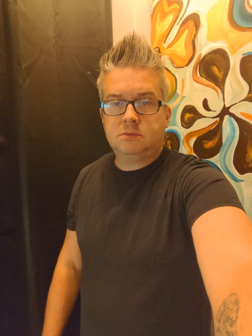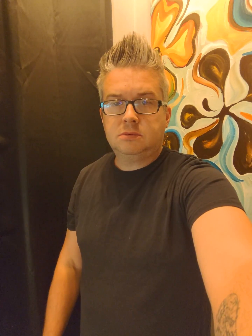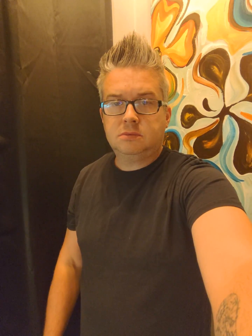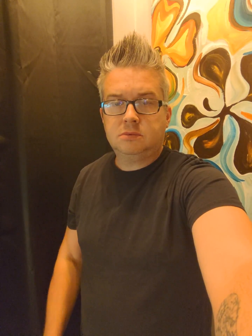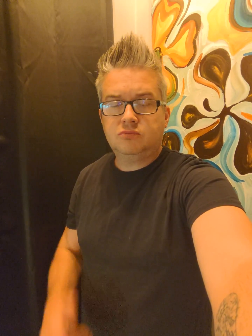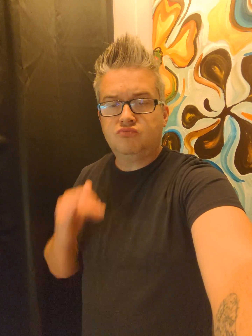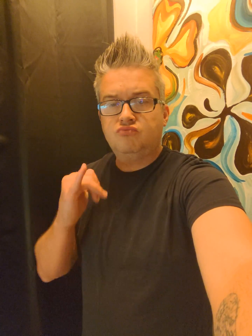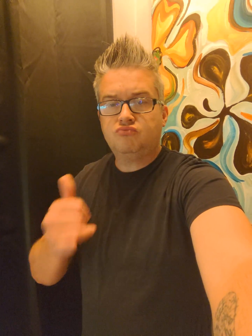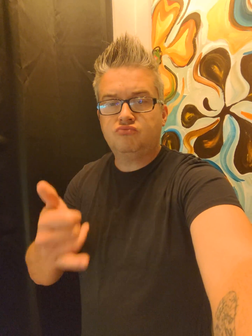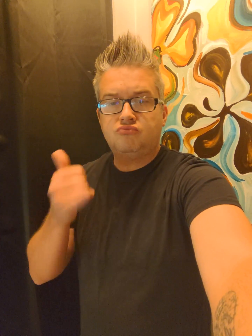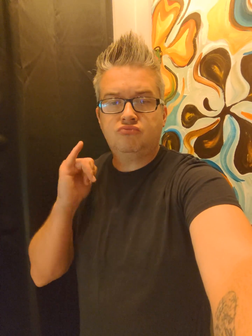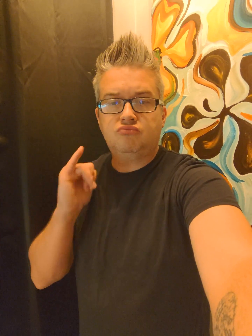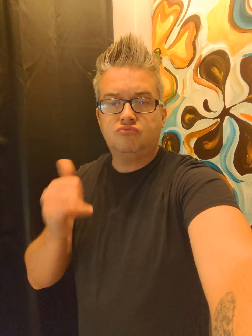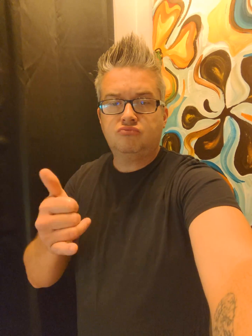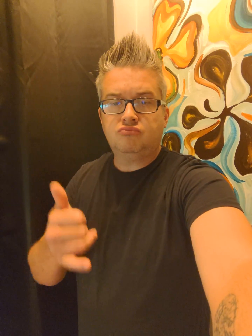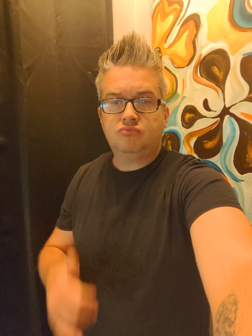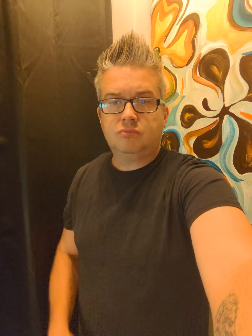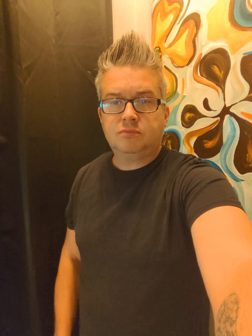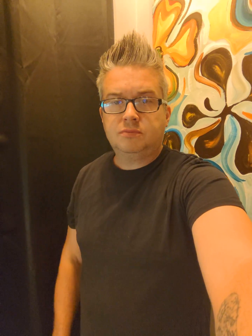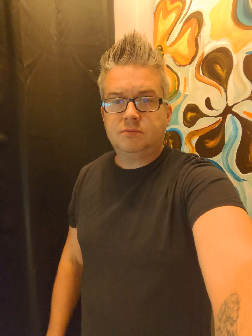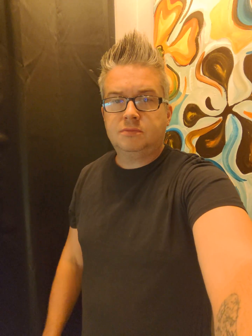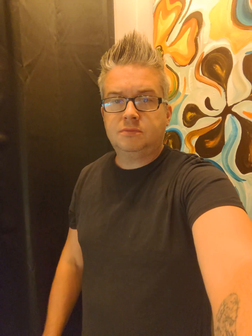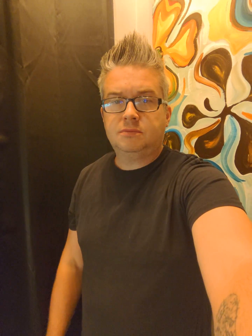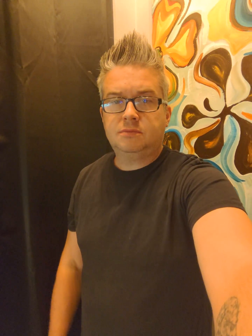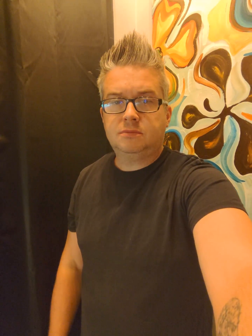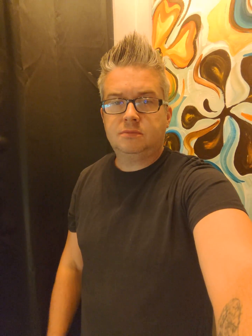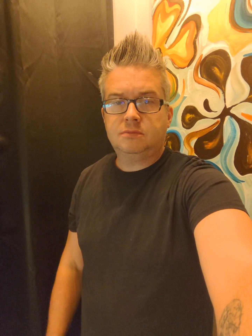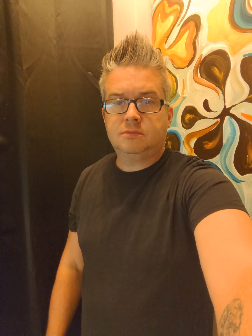rocking chair